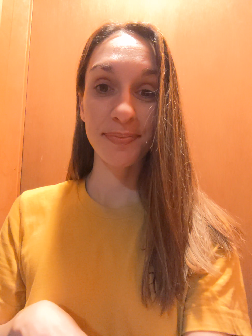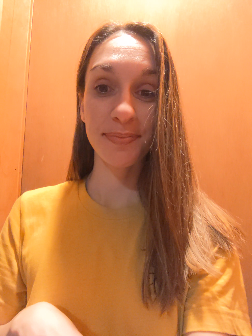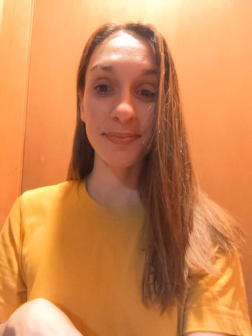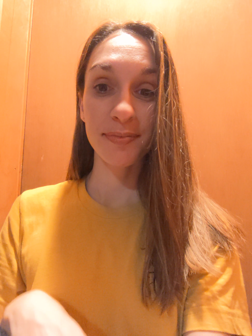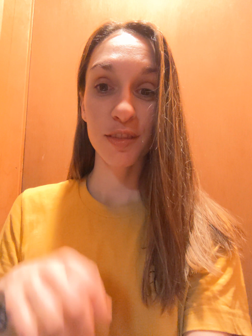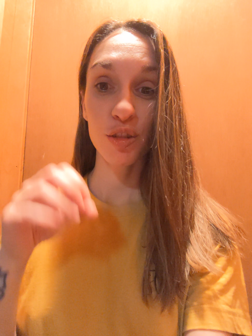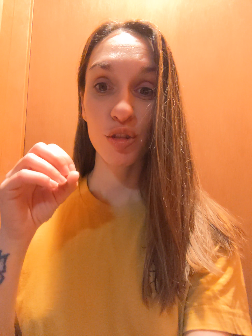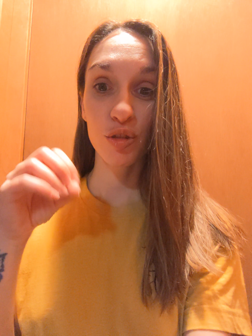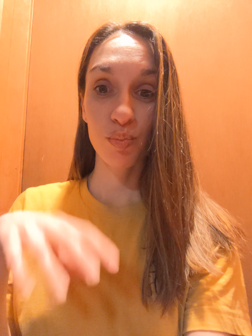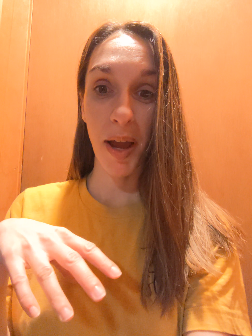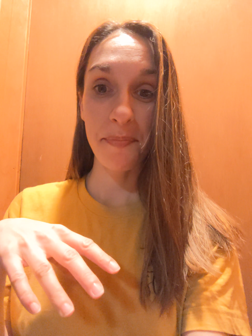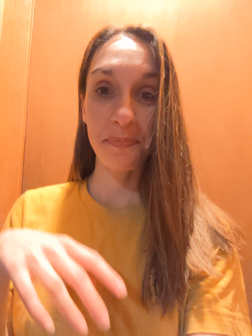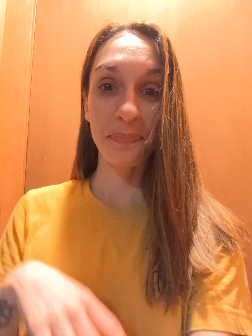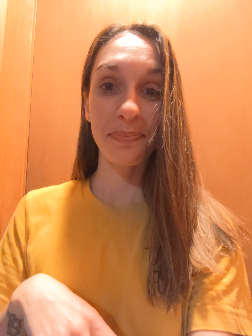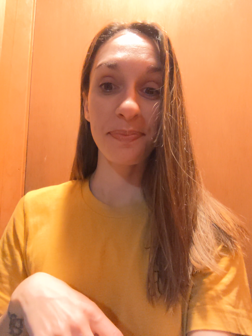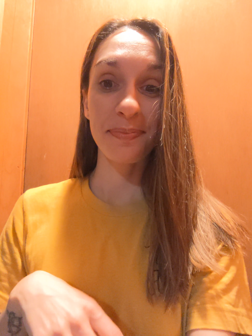drop